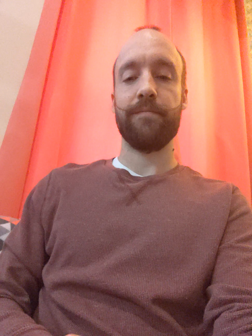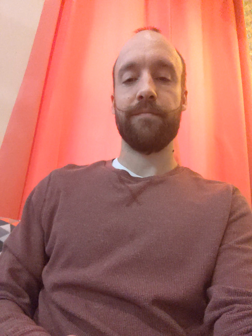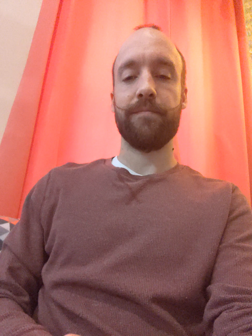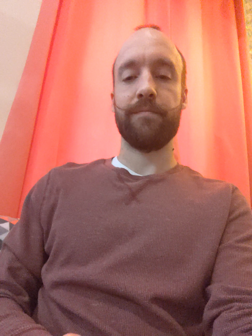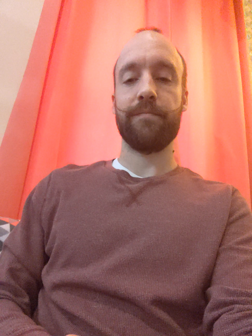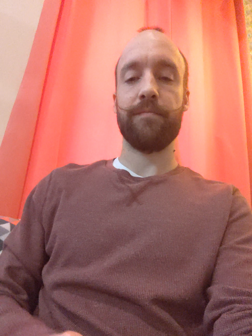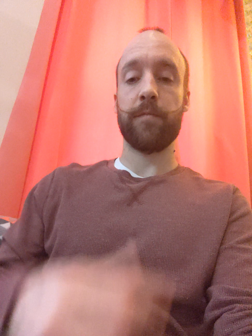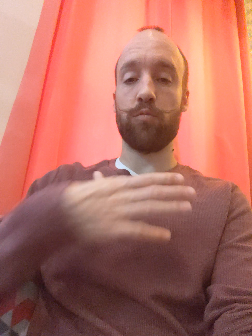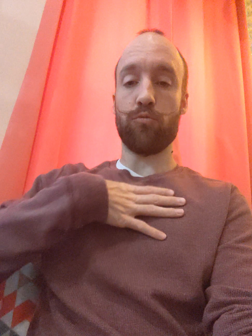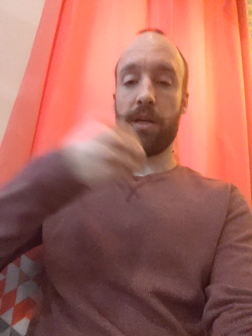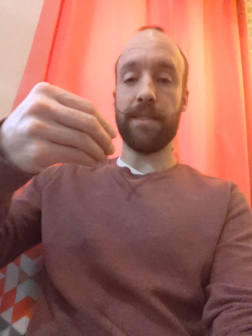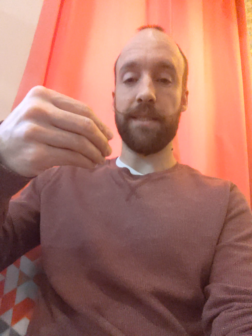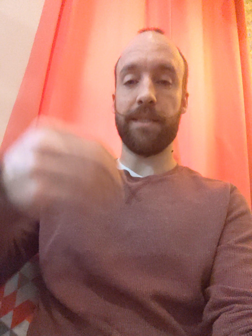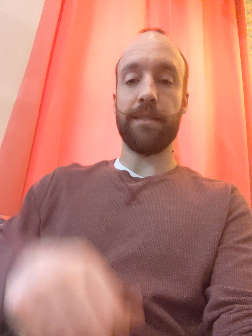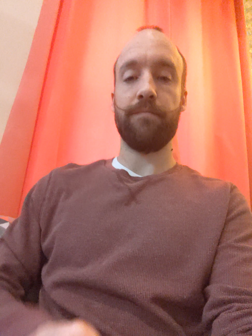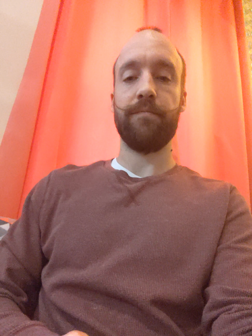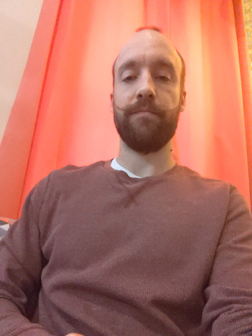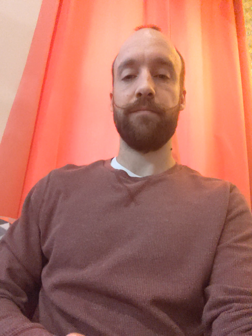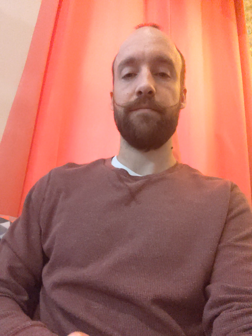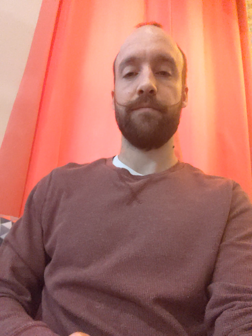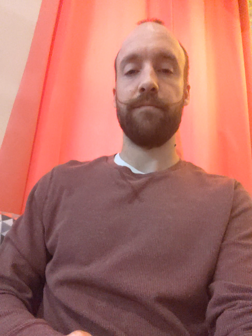white